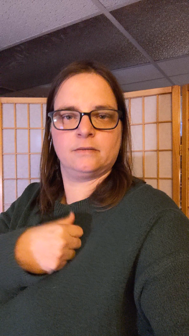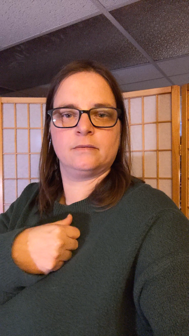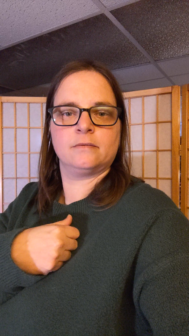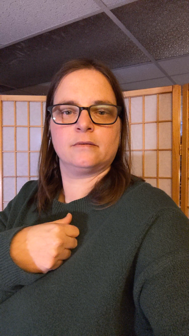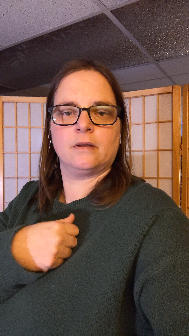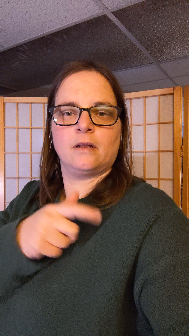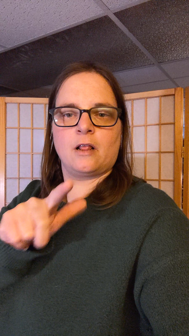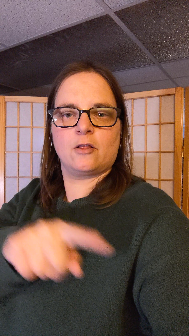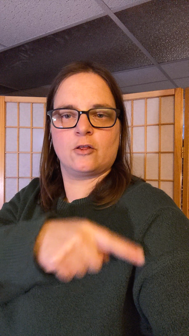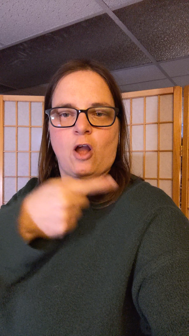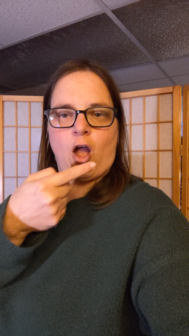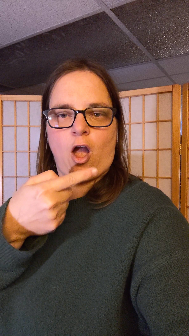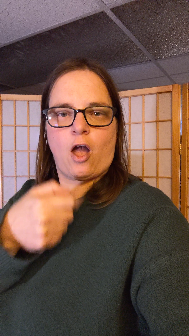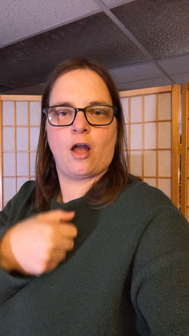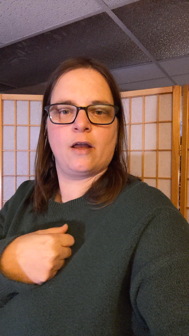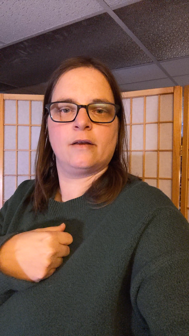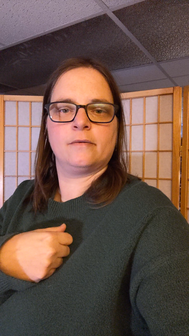long